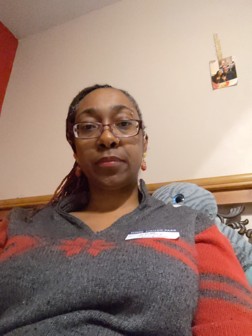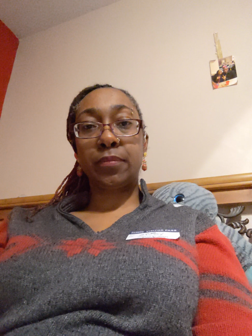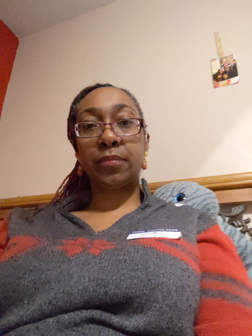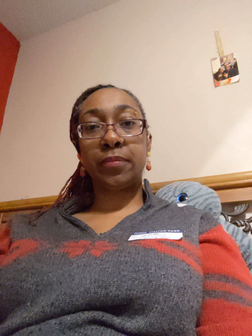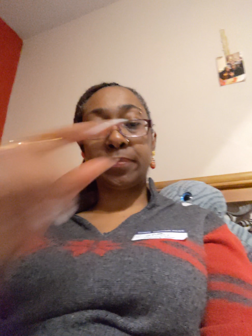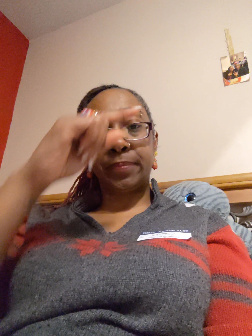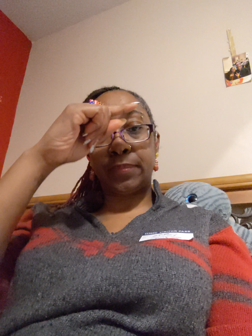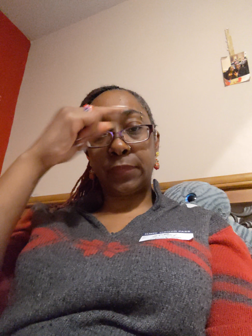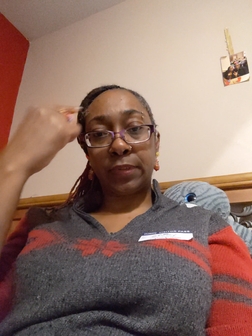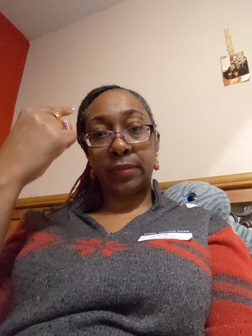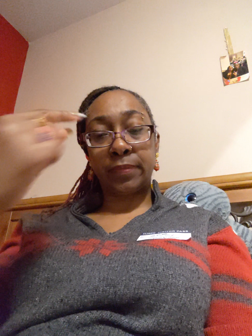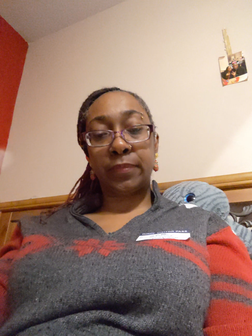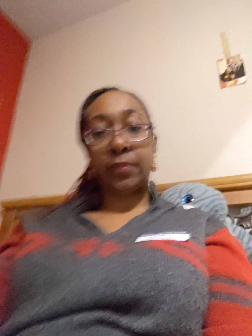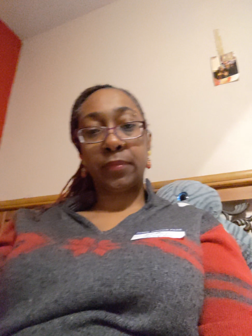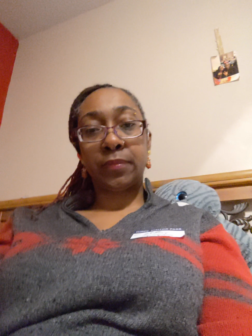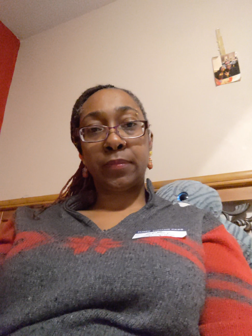black